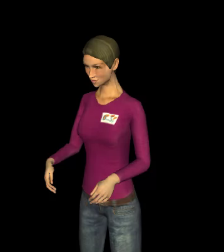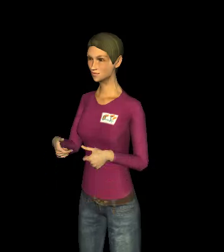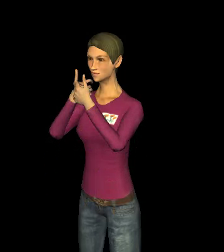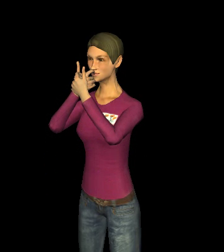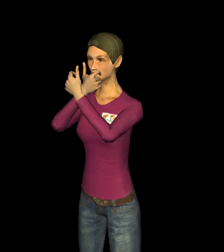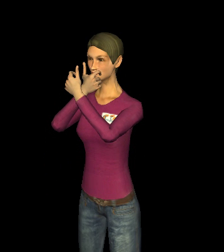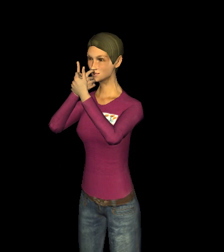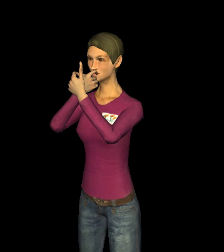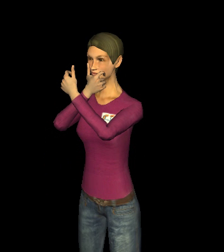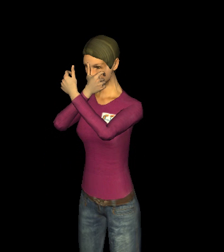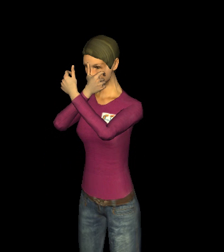يضحك